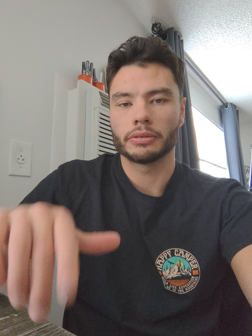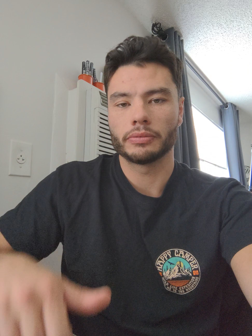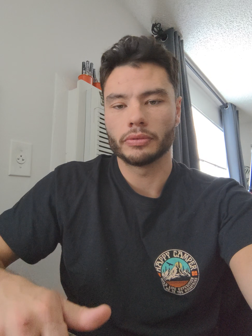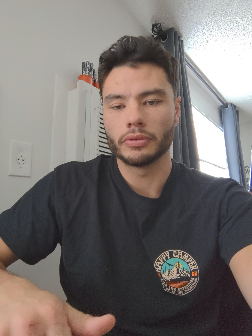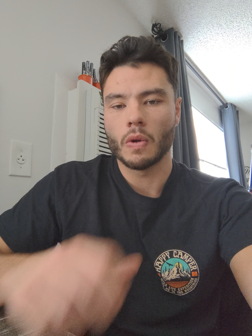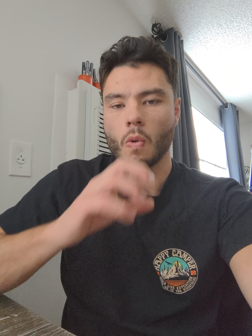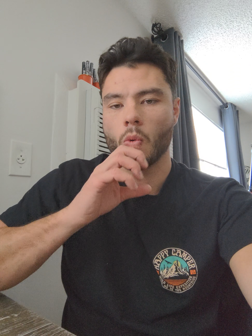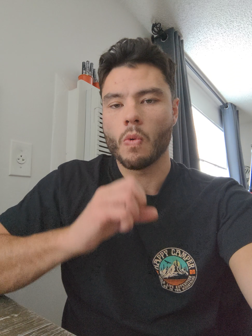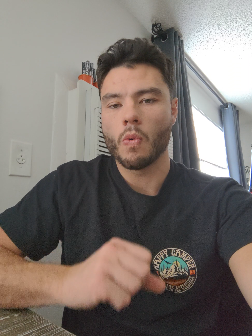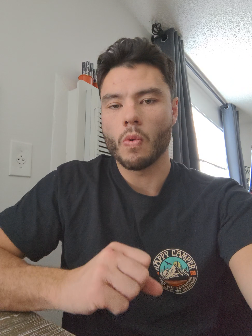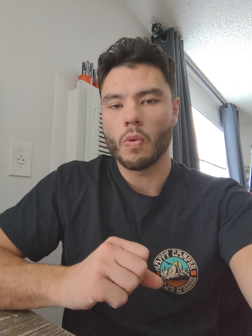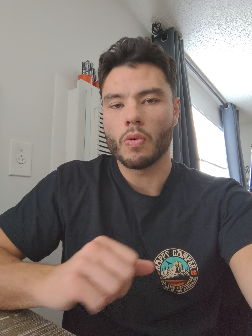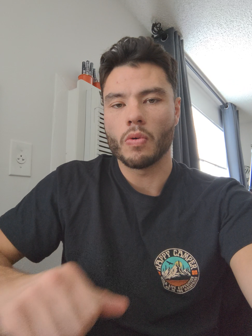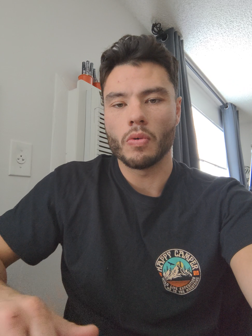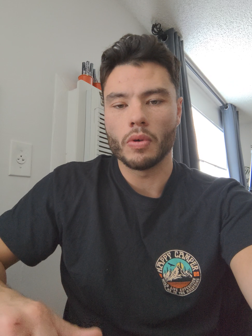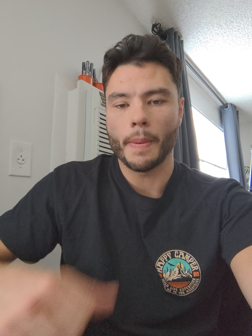old